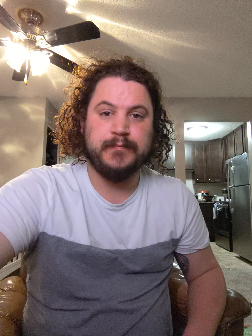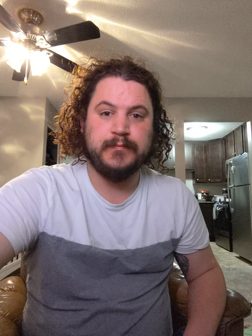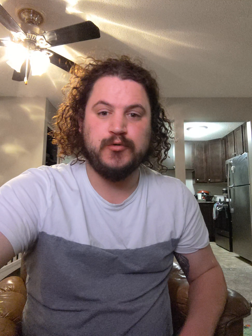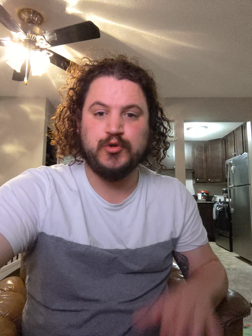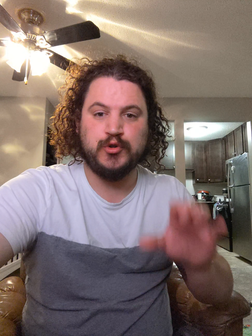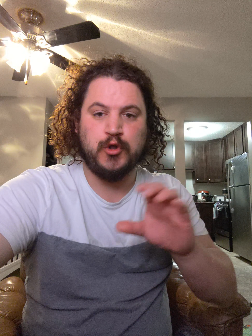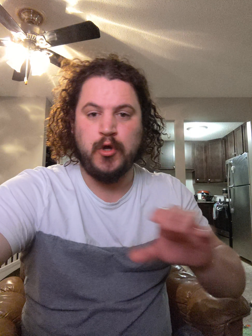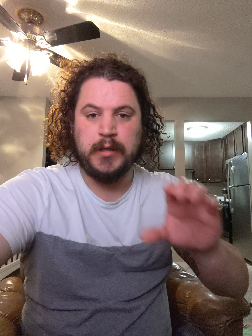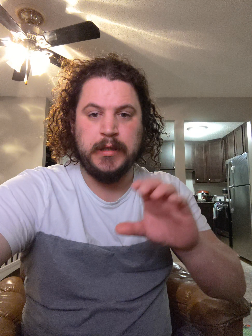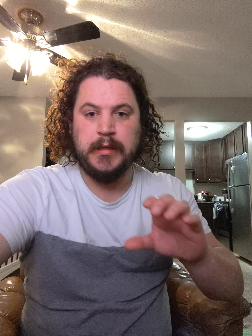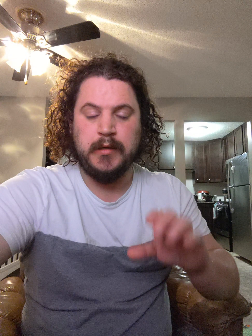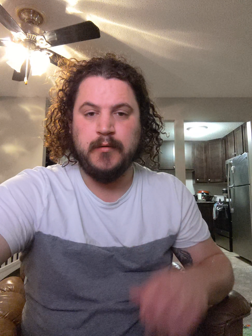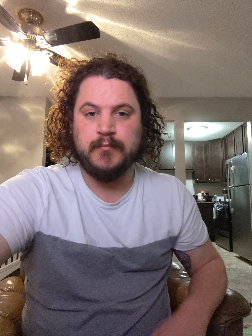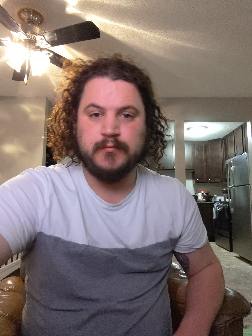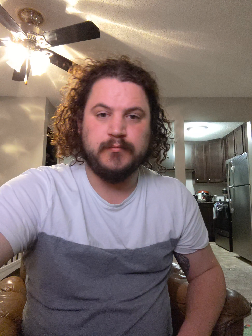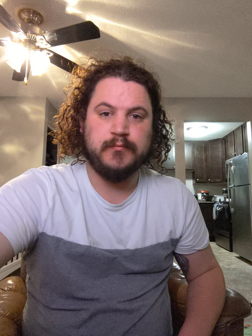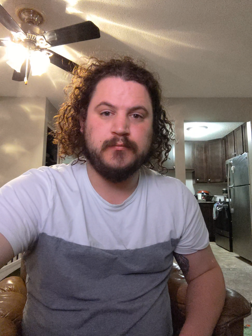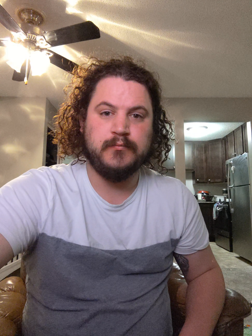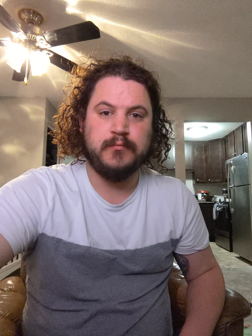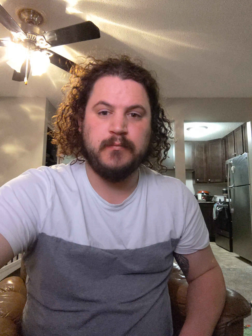chocolate